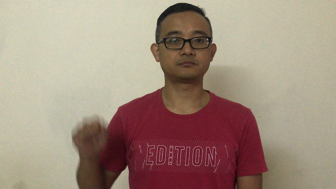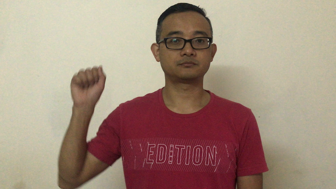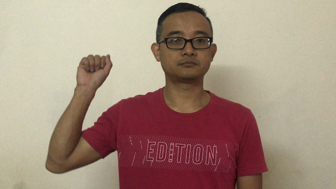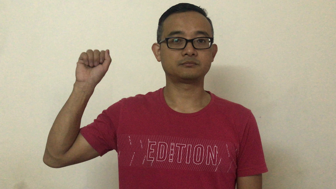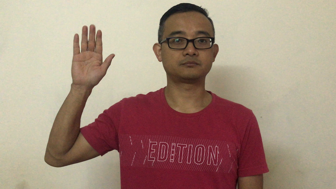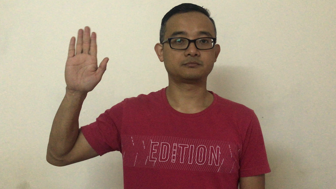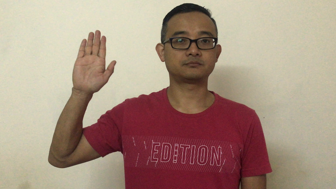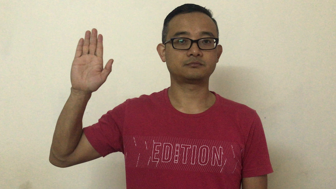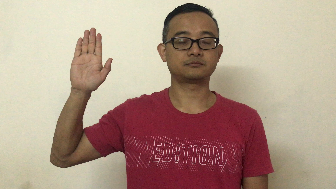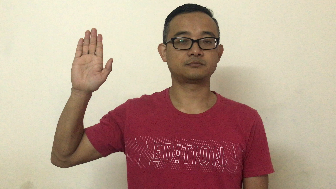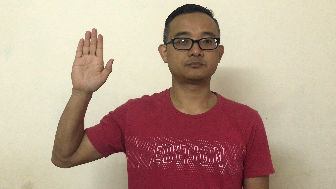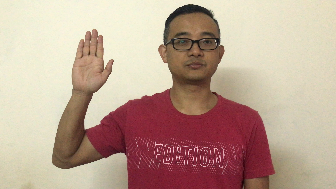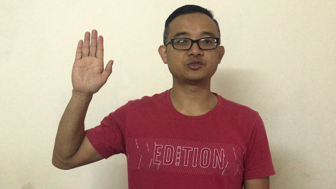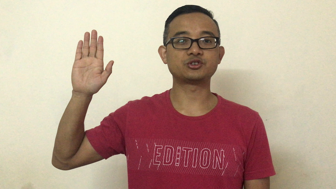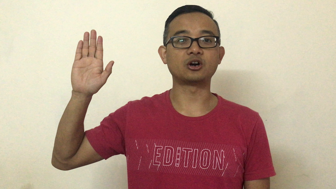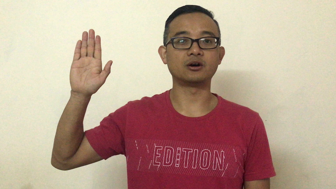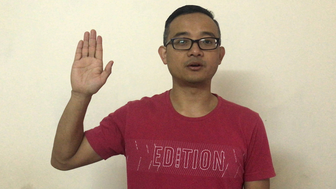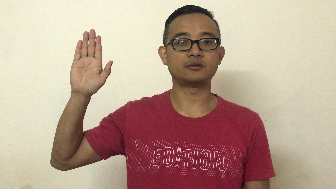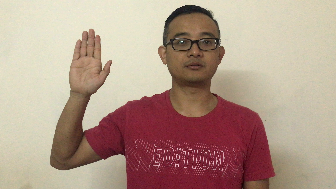छ